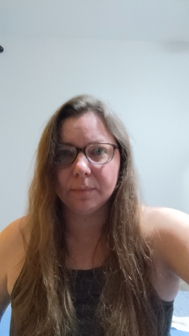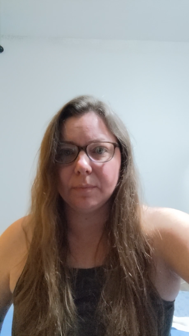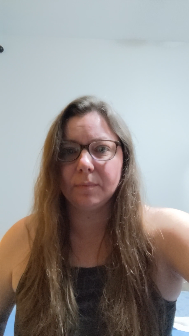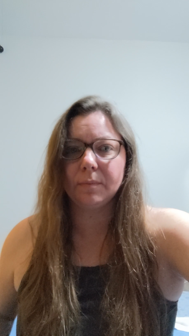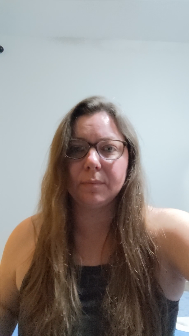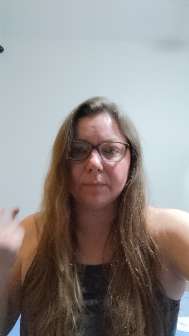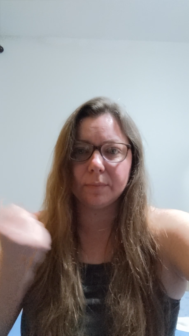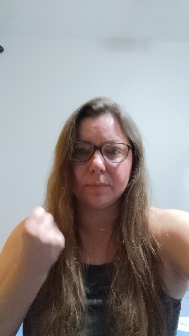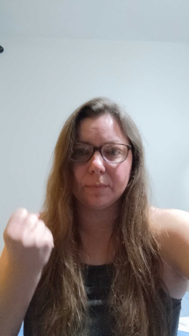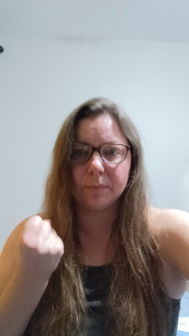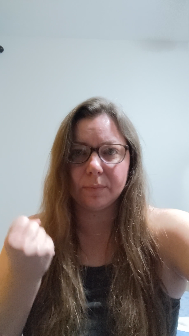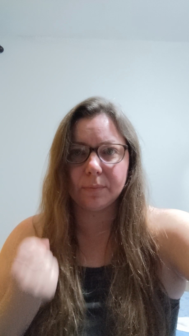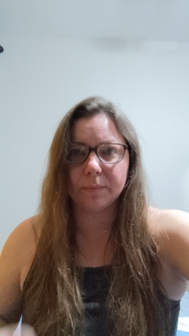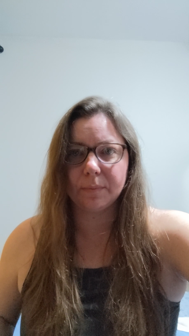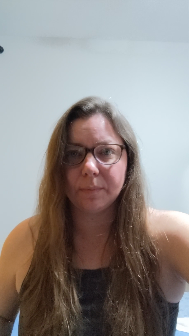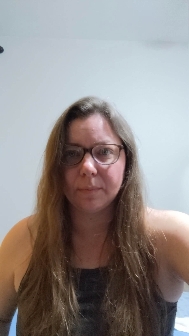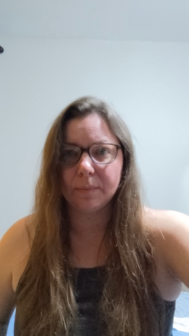hold